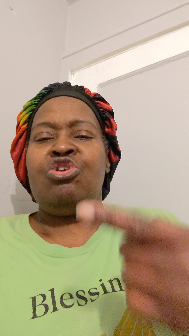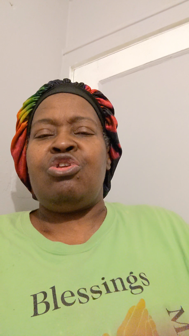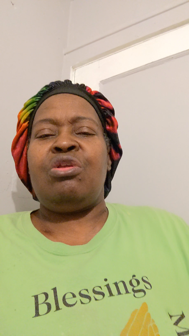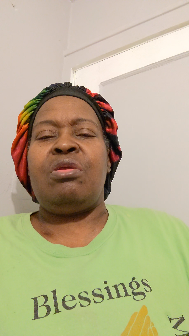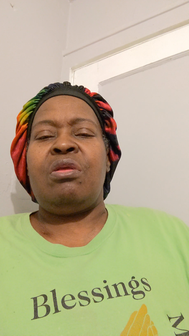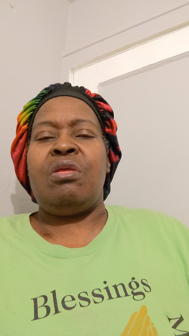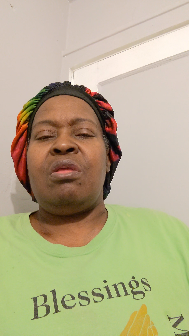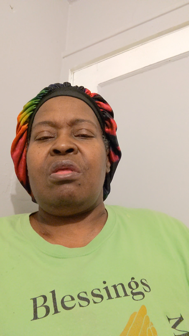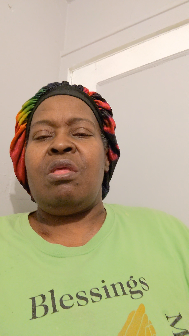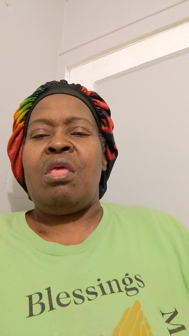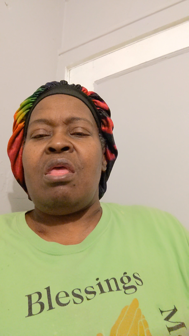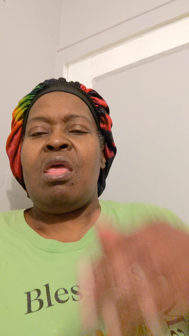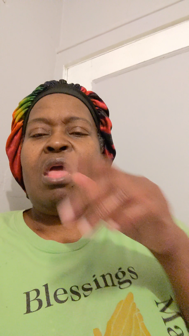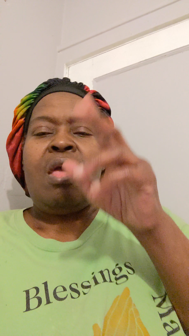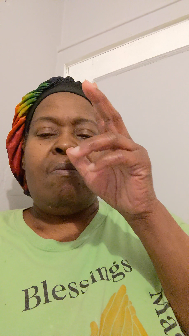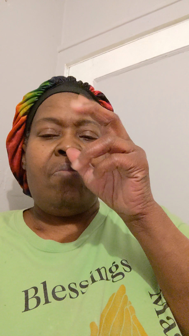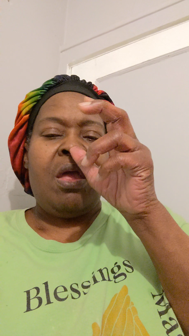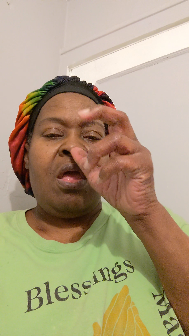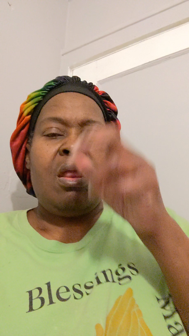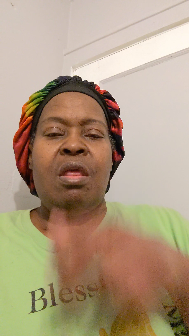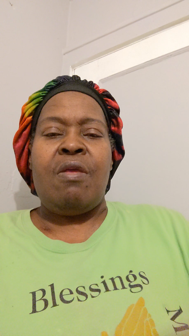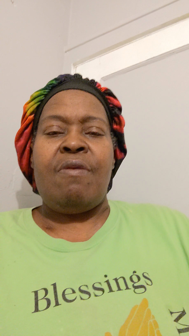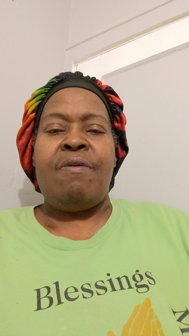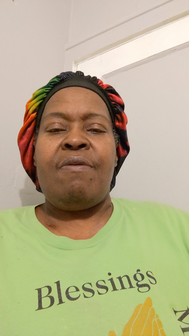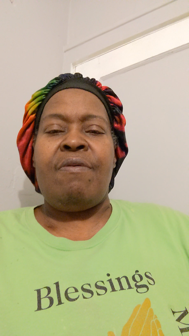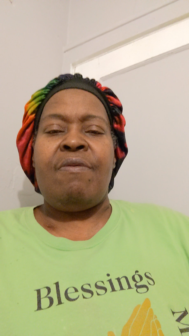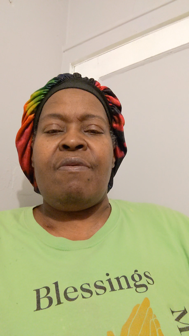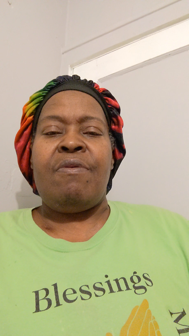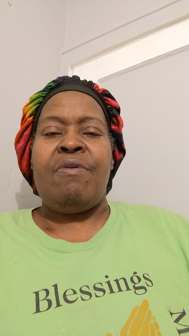ant